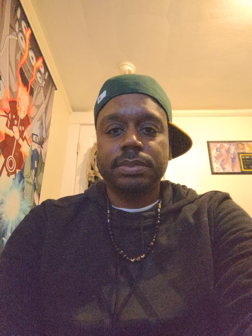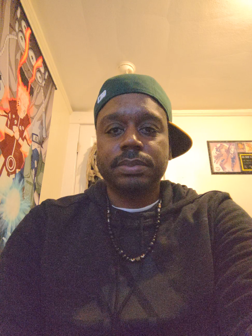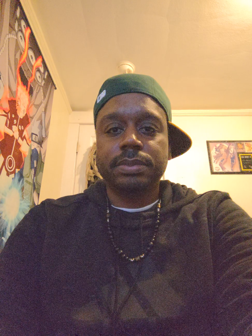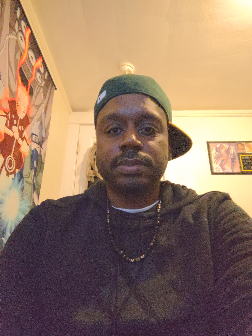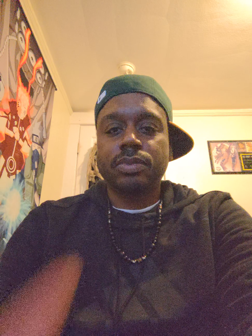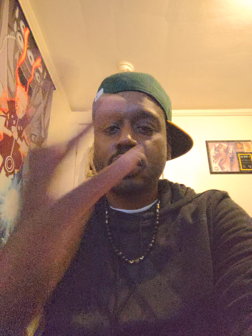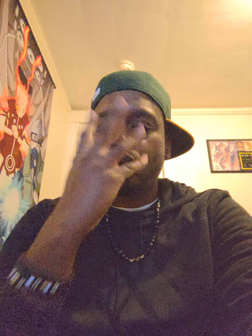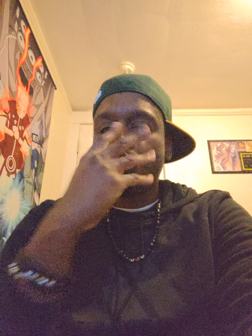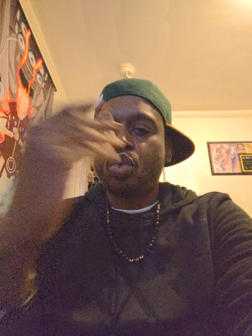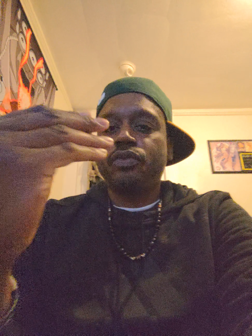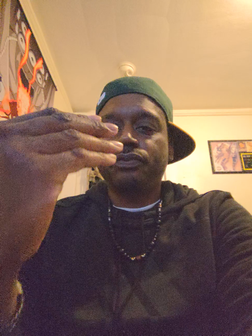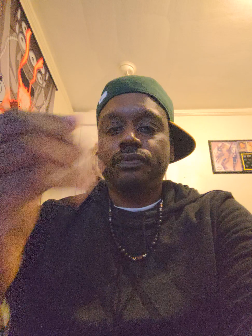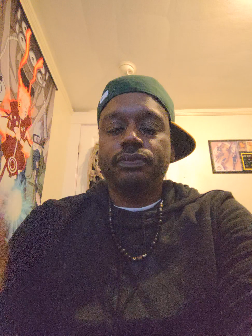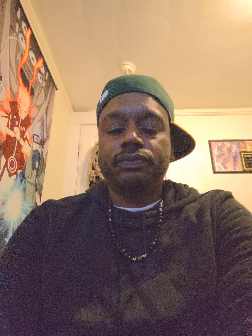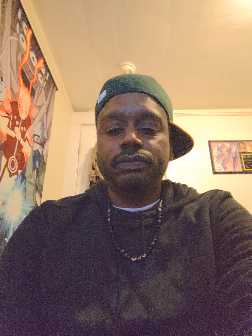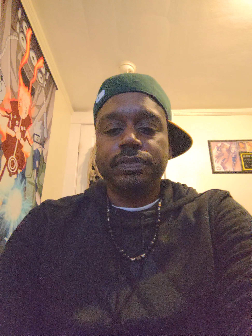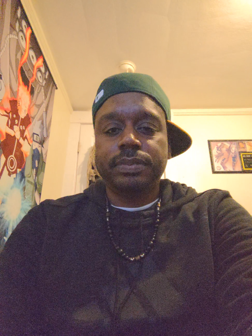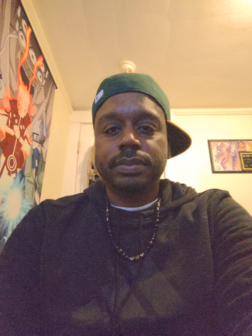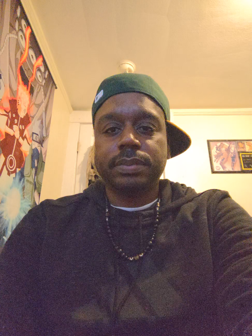wolf